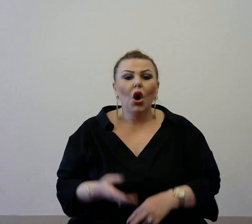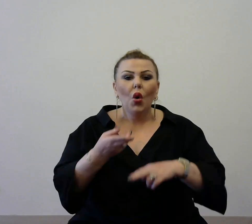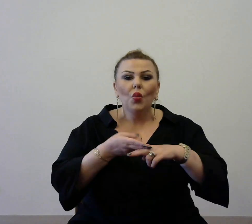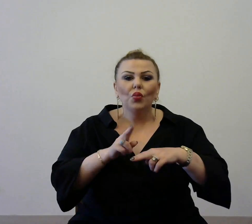bu